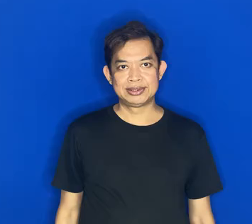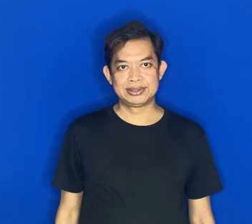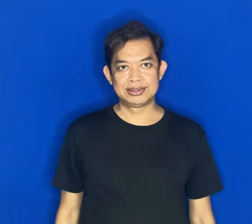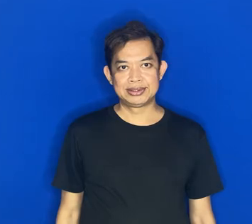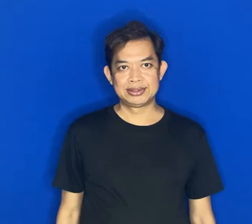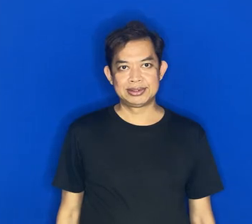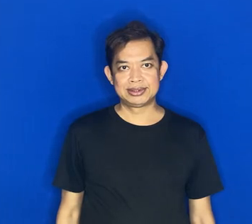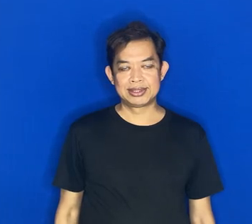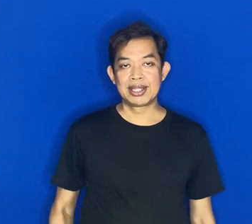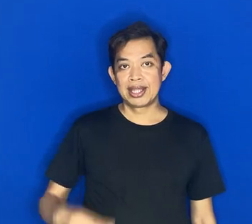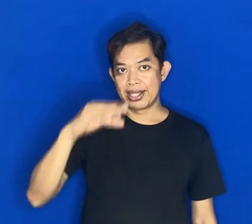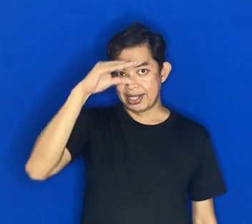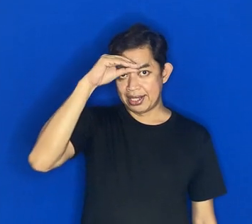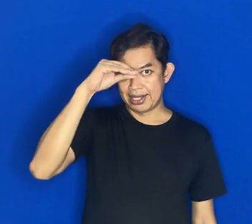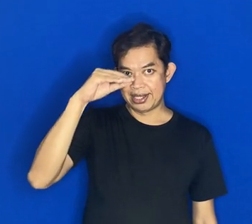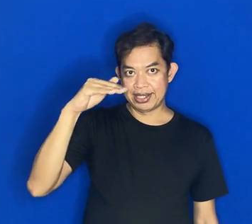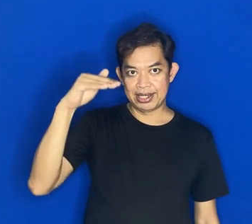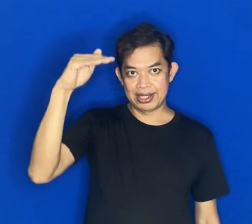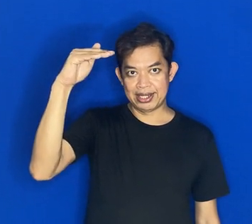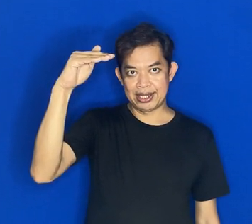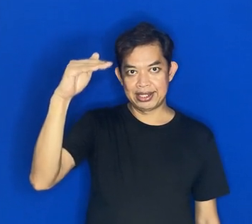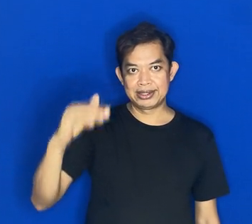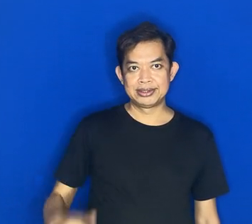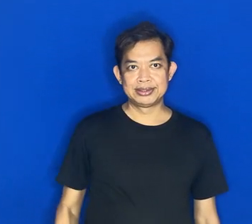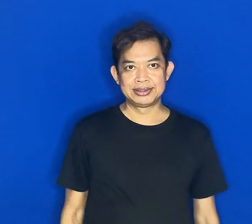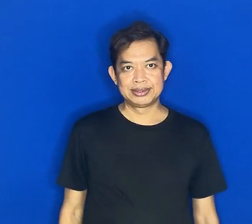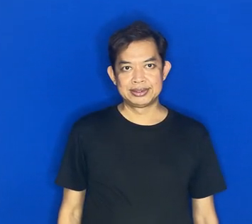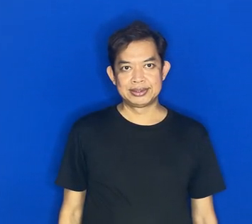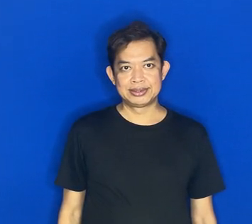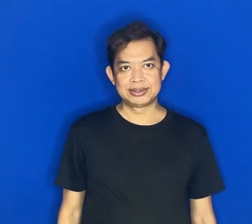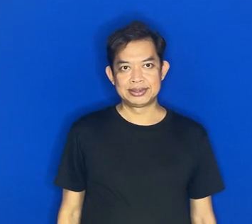man